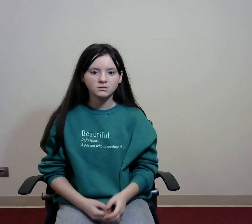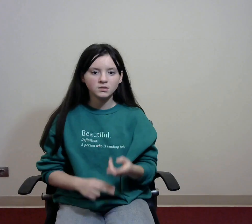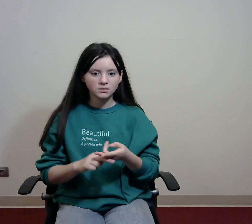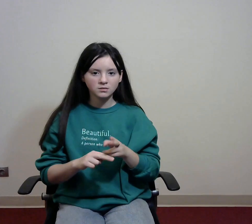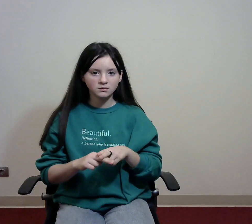bu